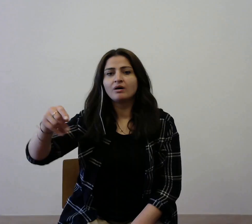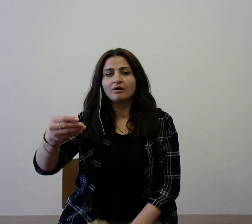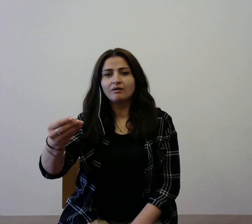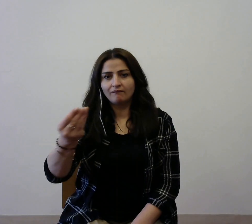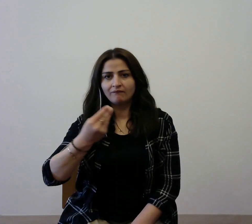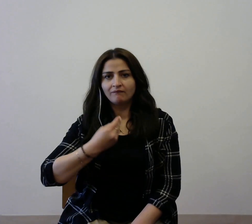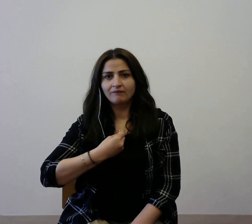vermək